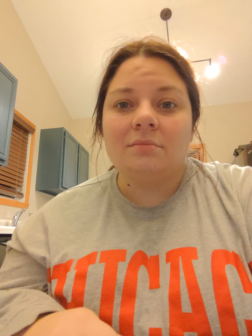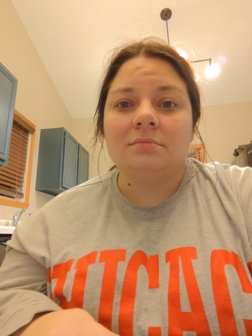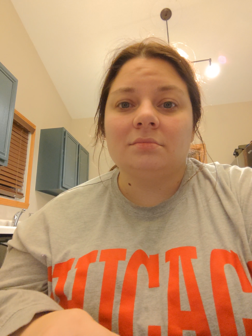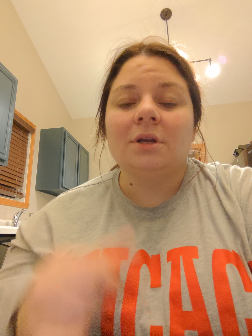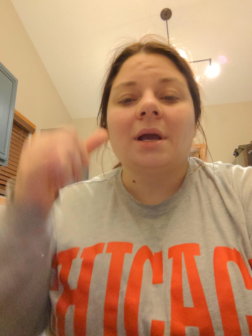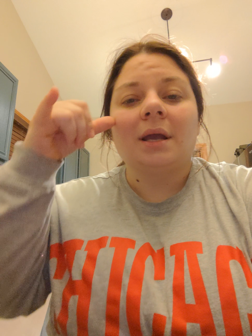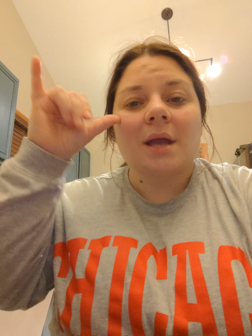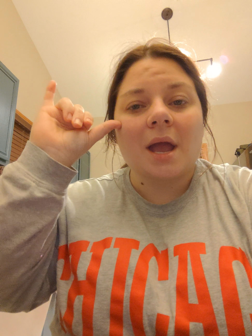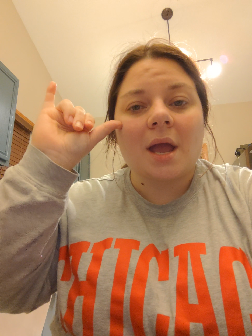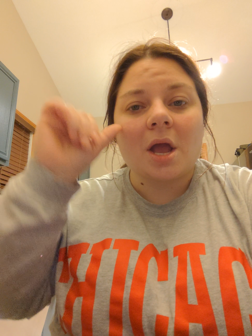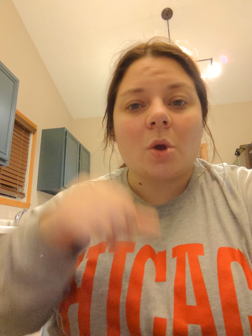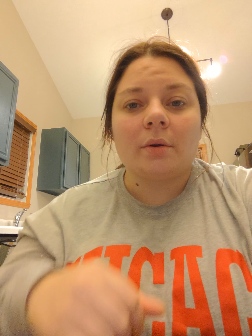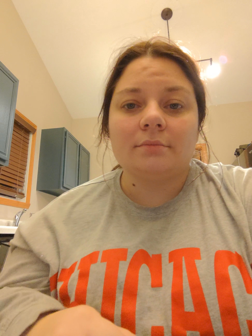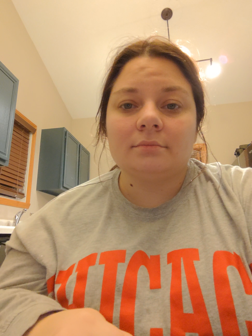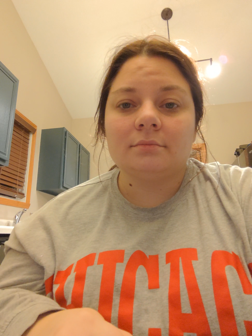cow